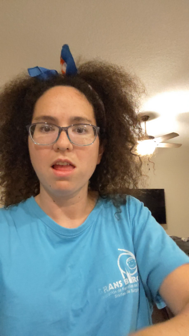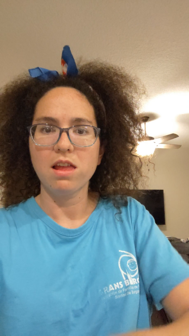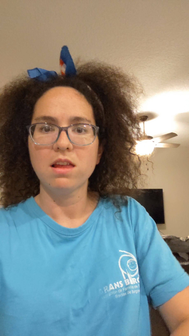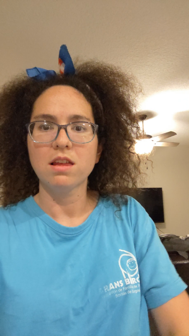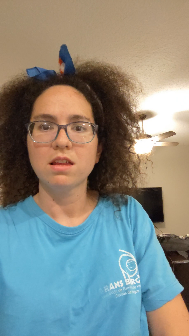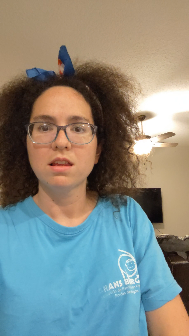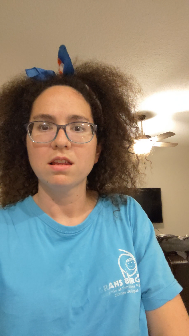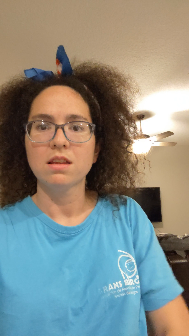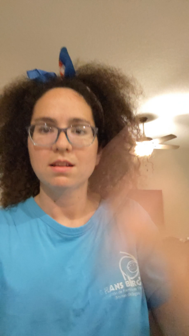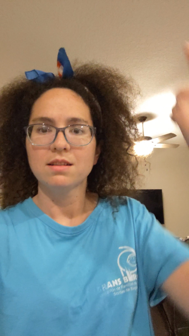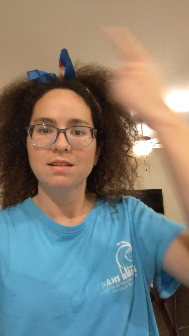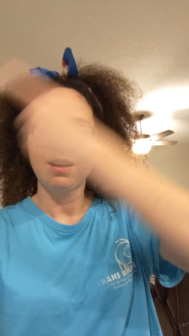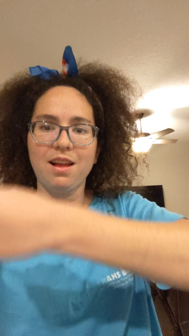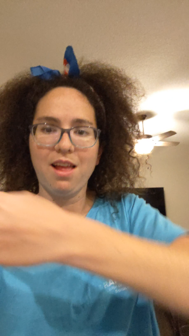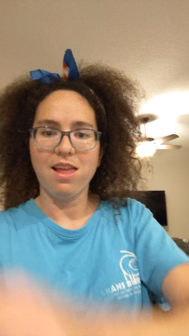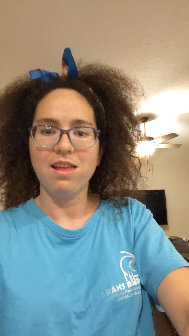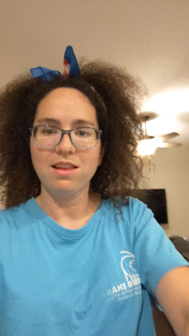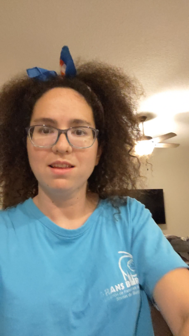day